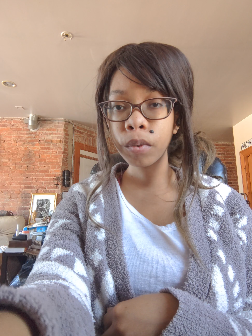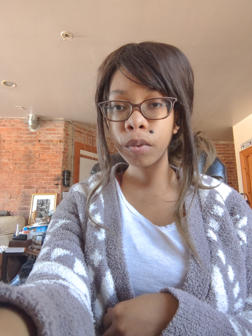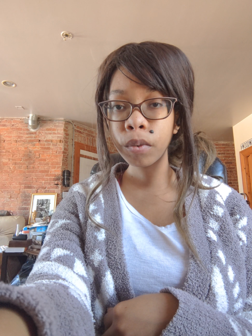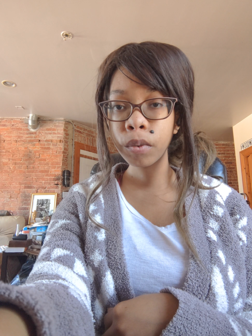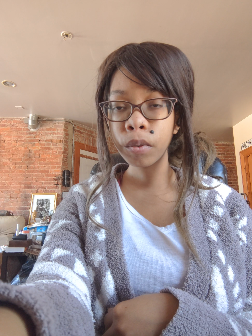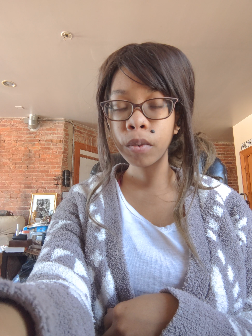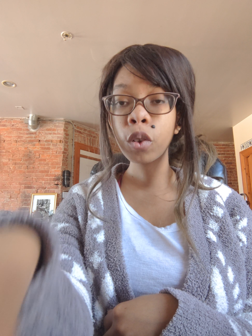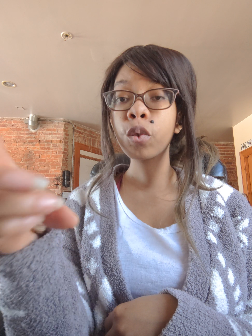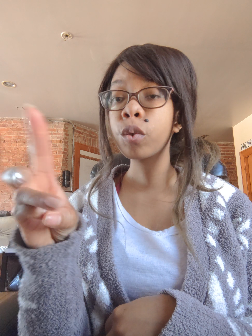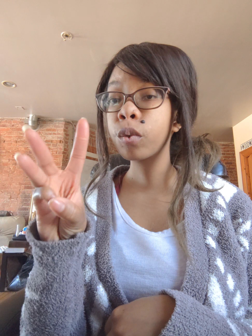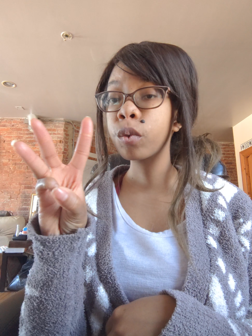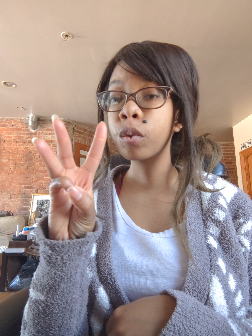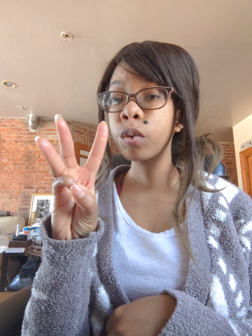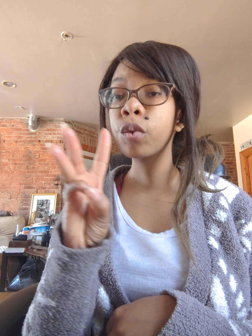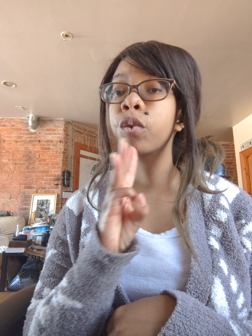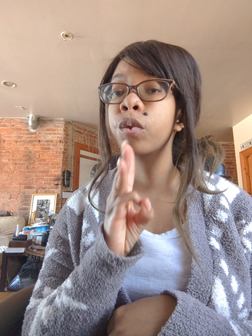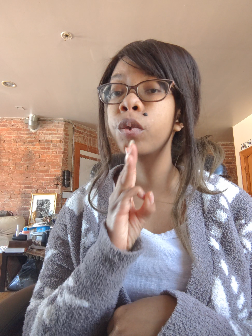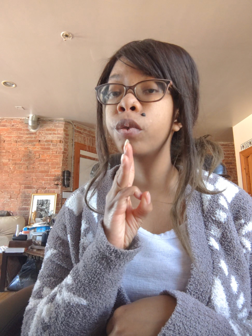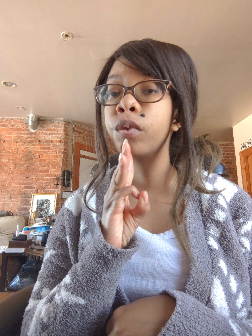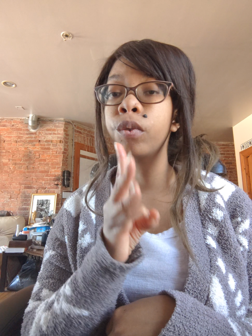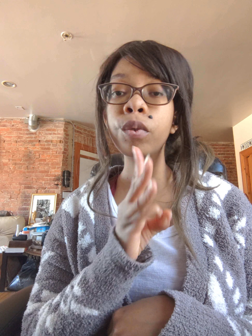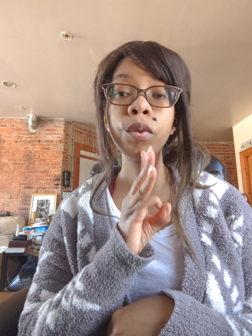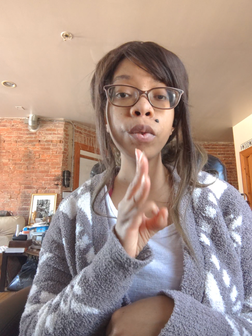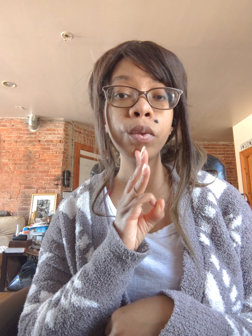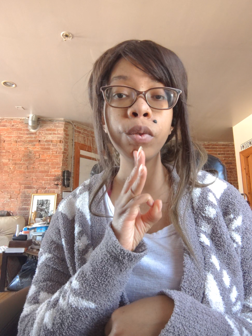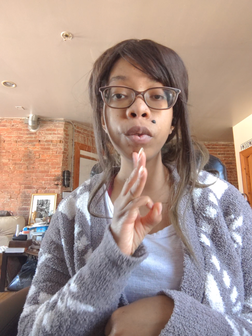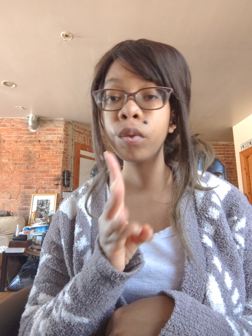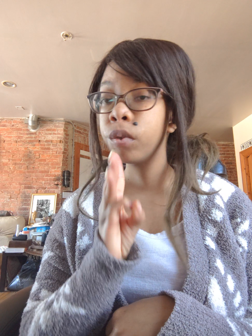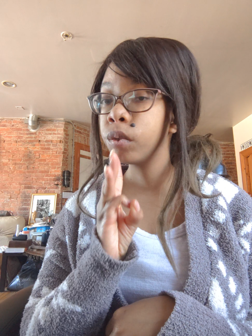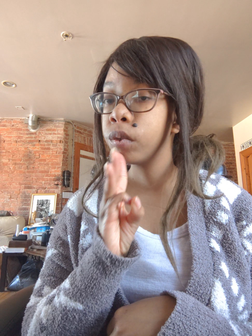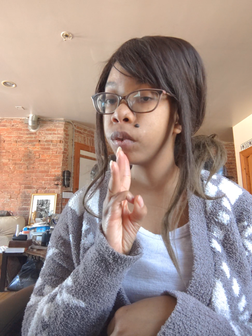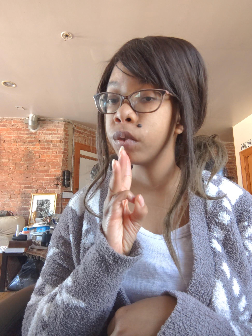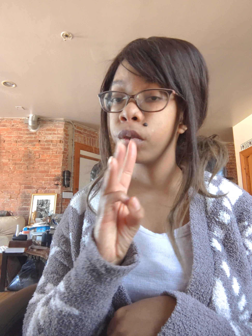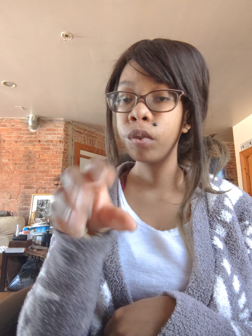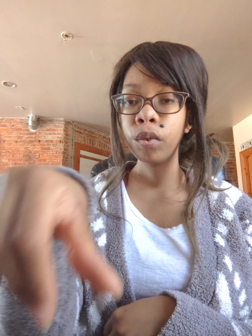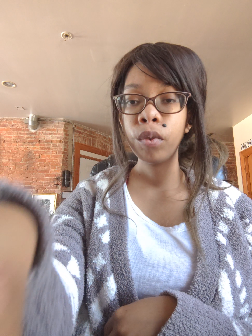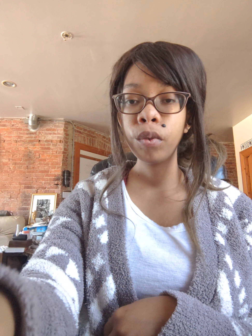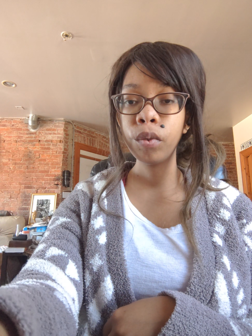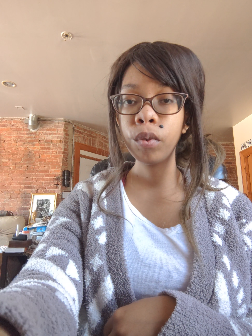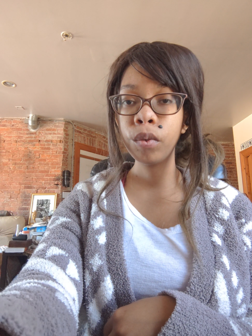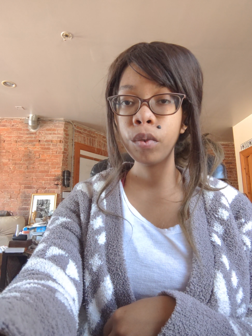water